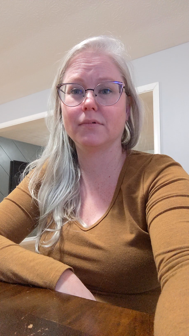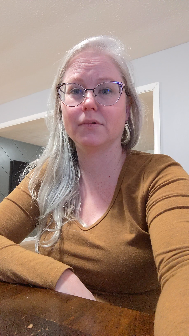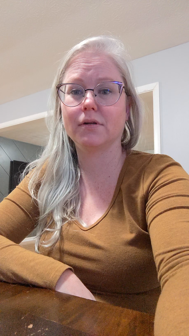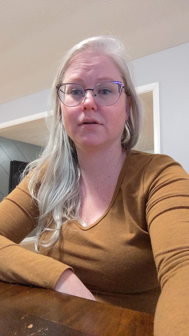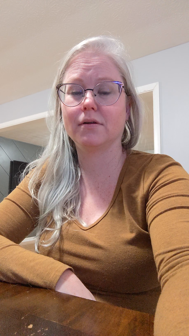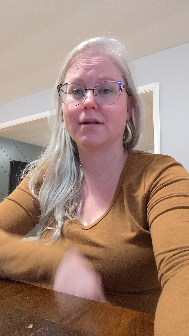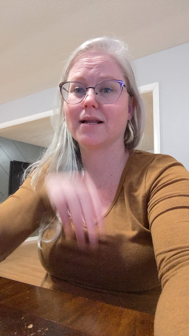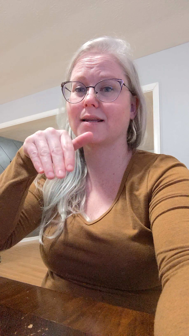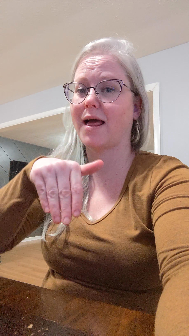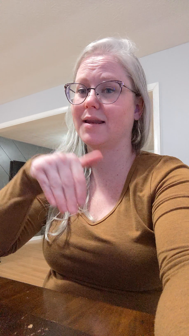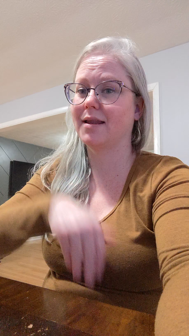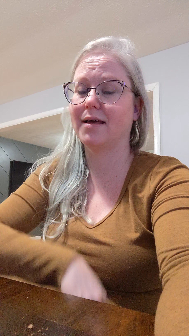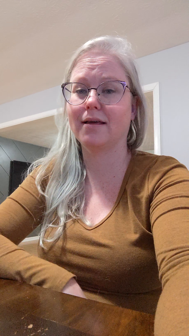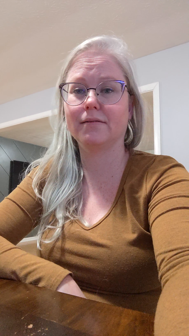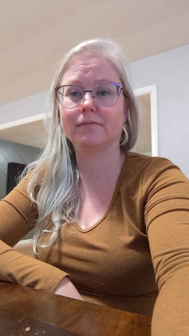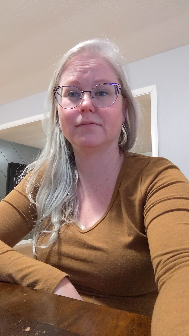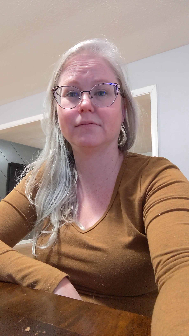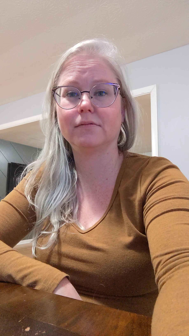night night